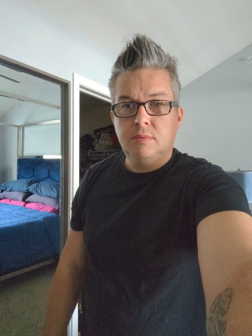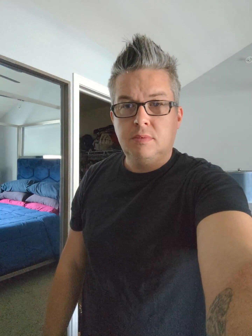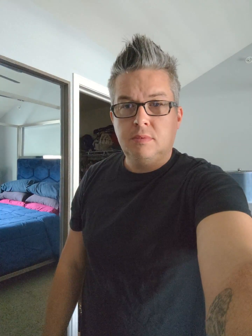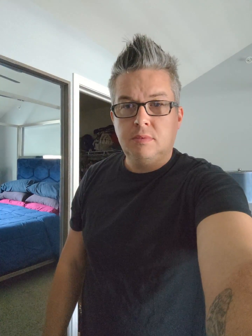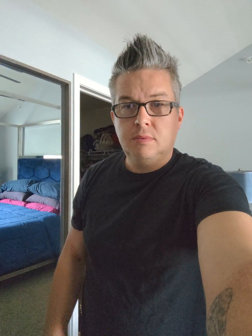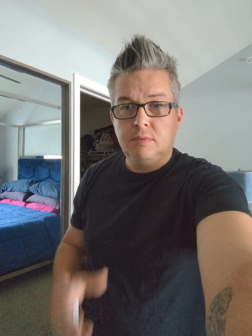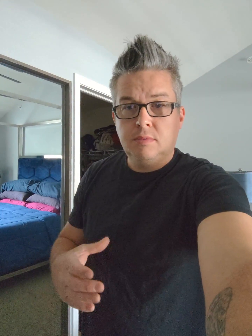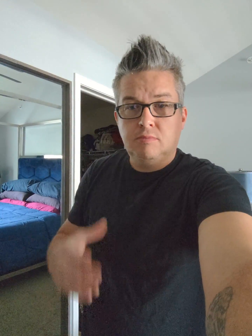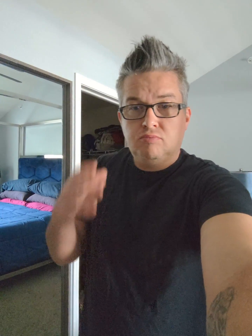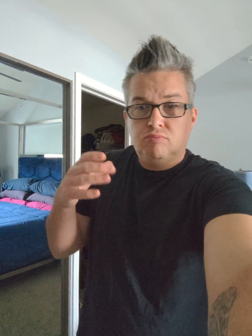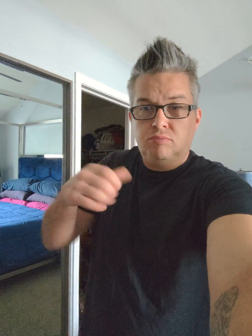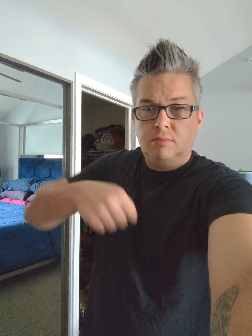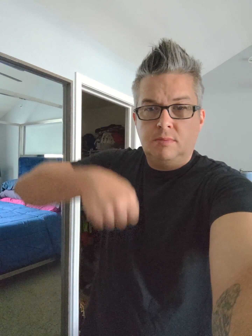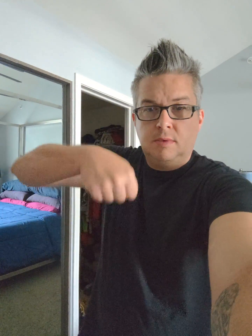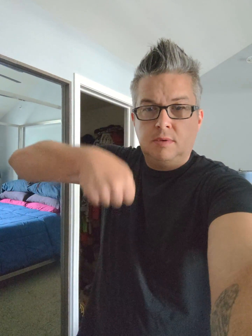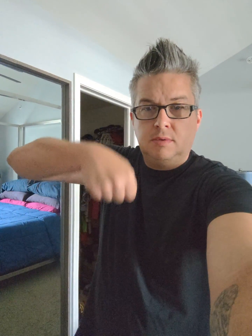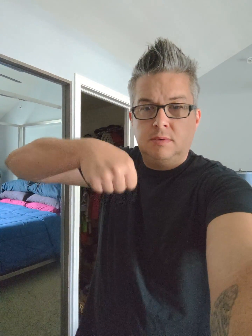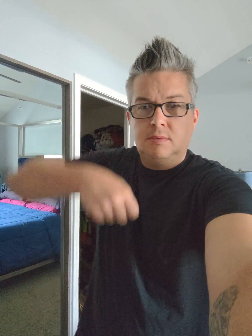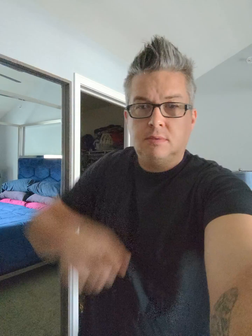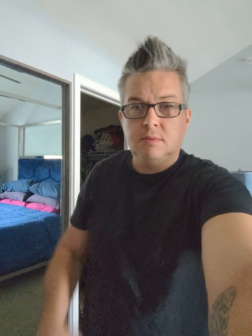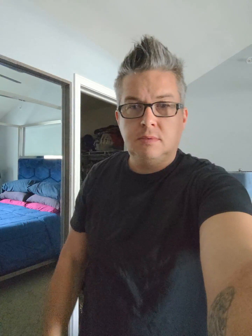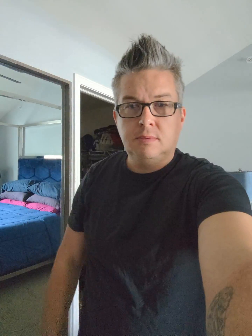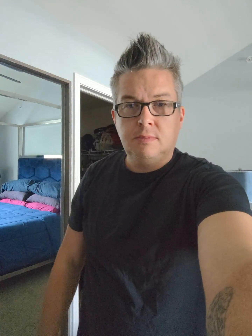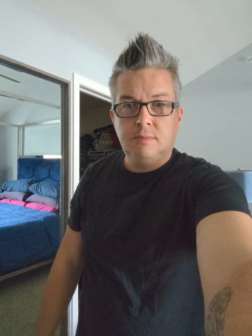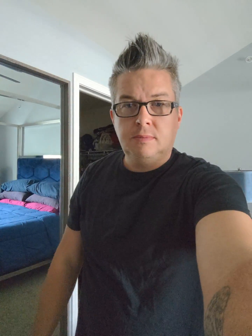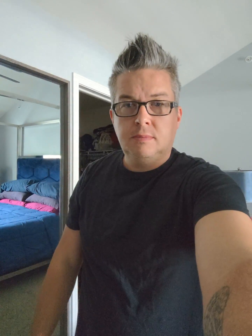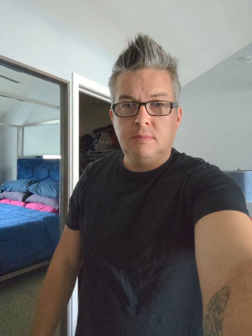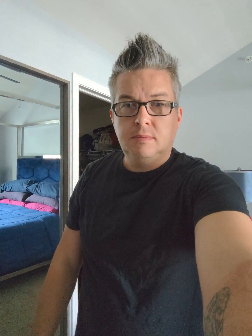bucket